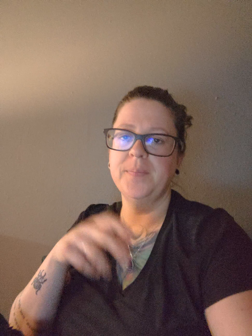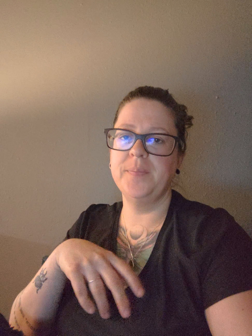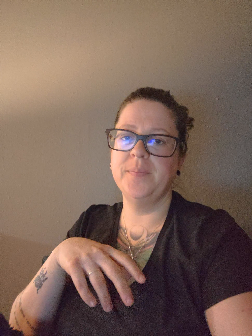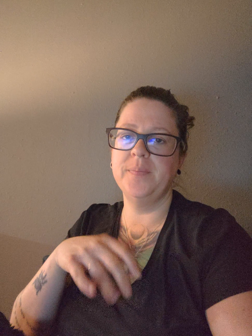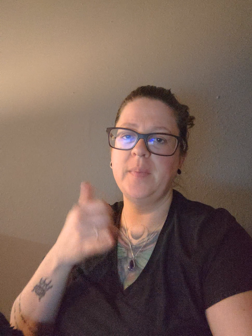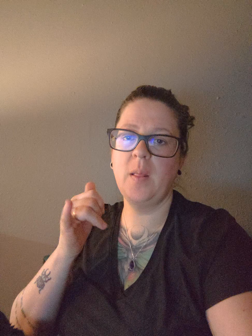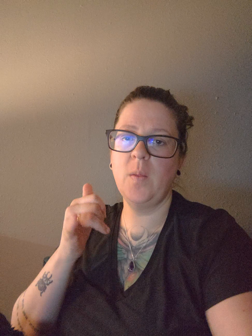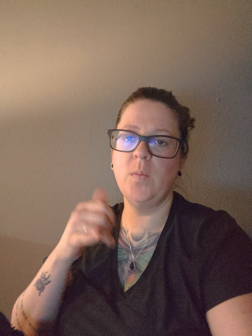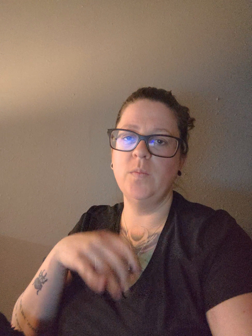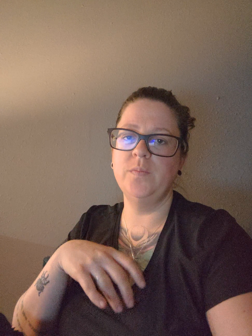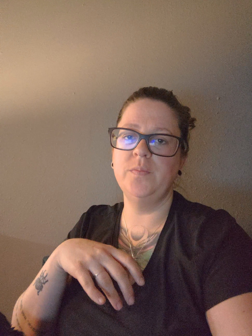yellow